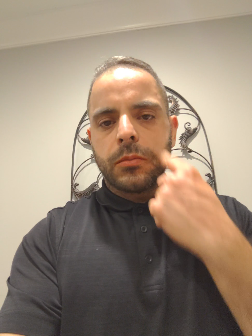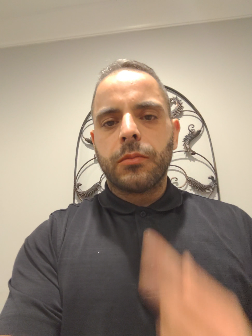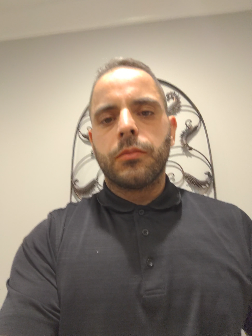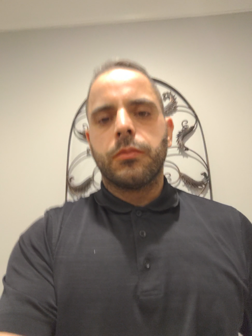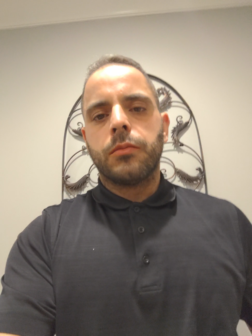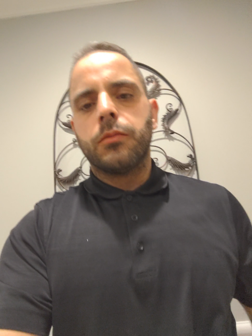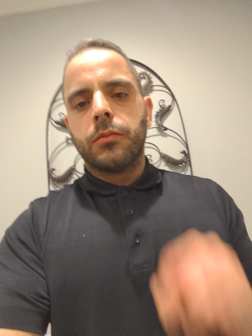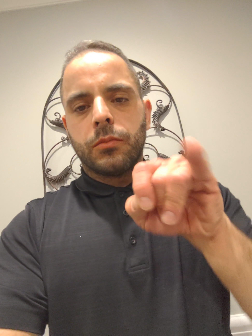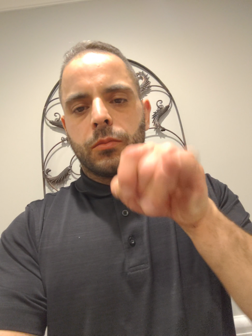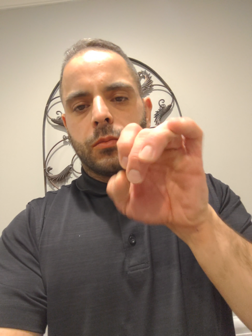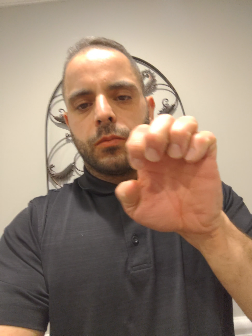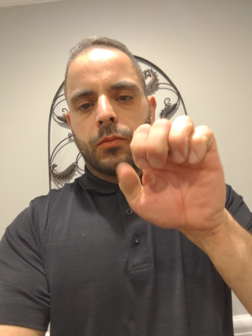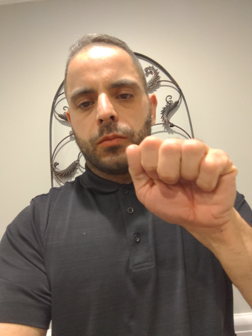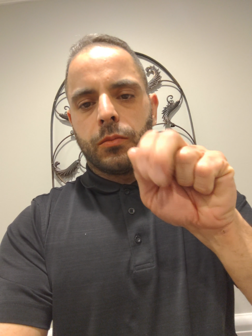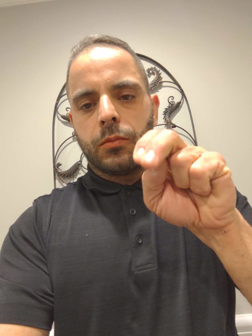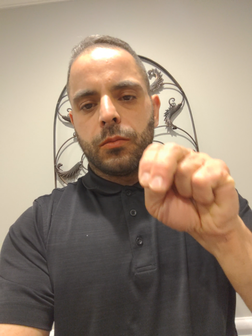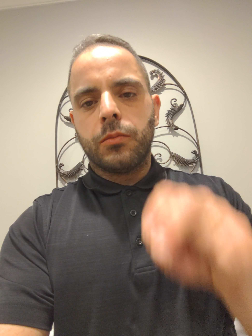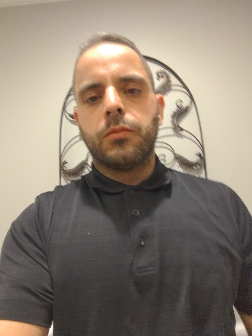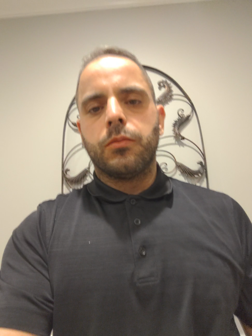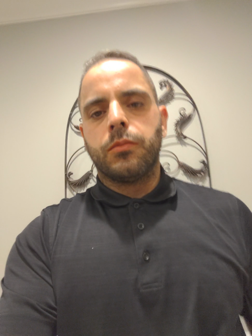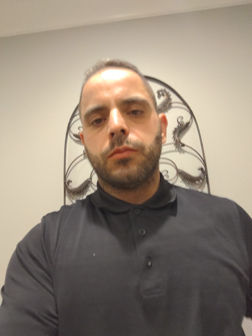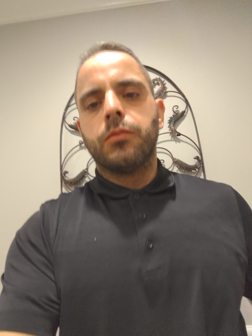jeans